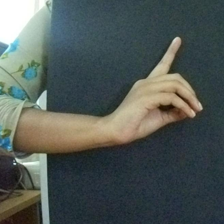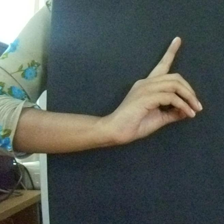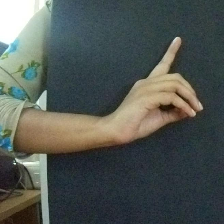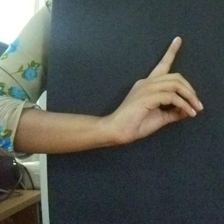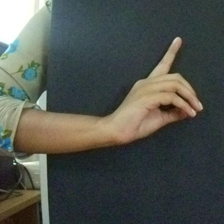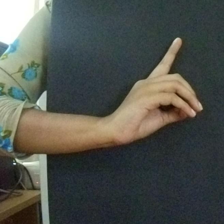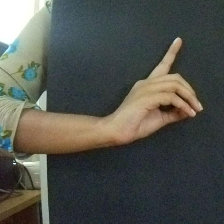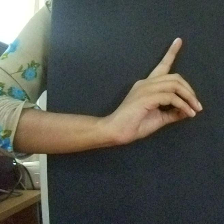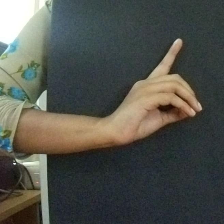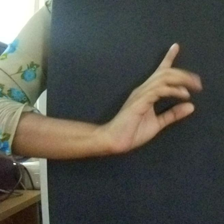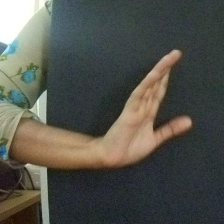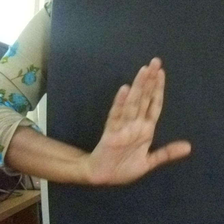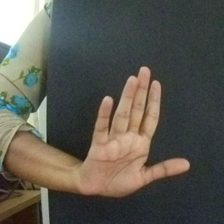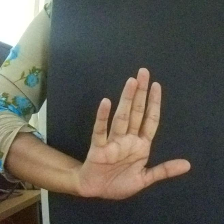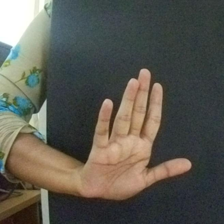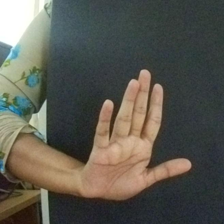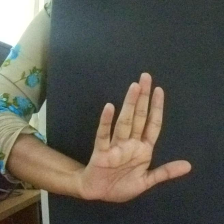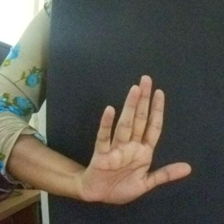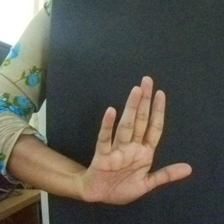hot